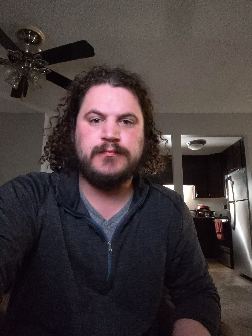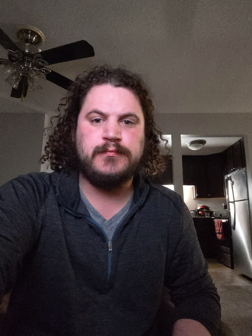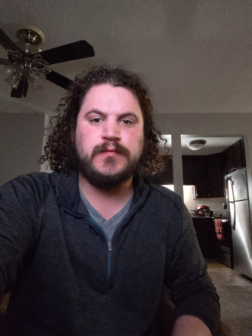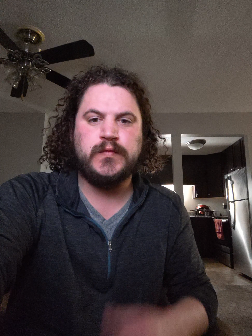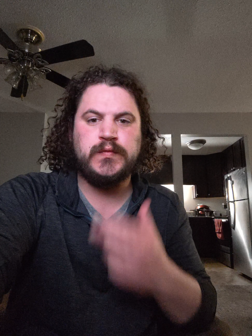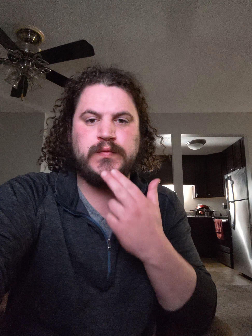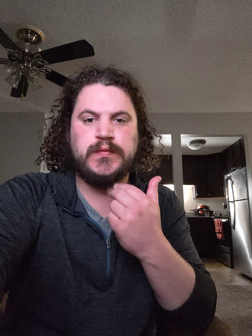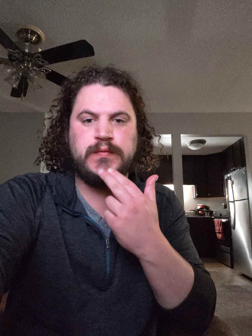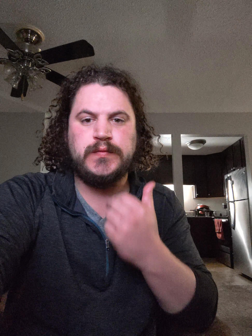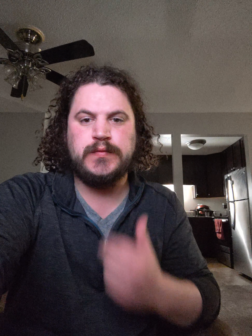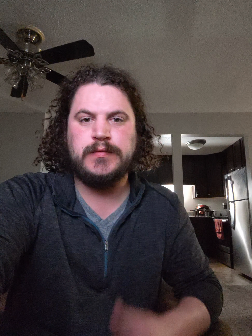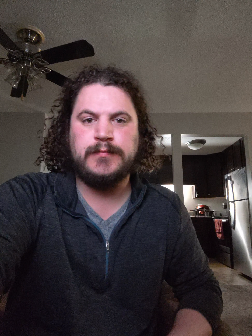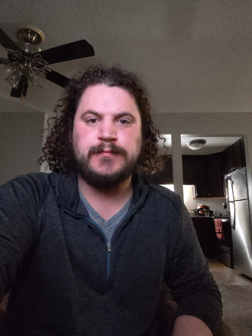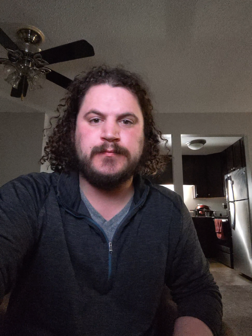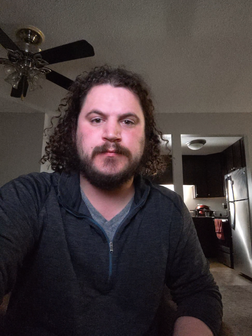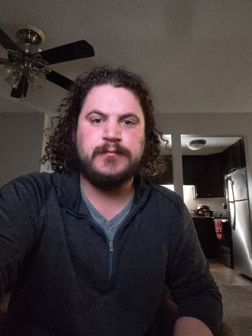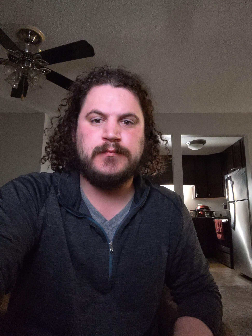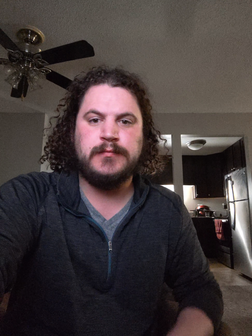cute